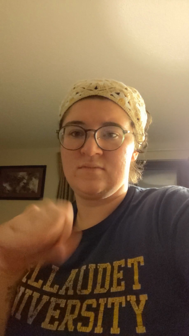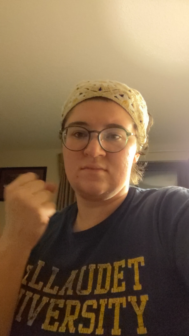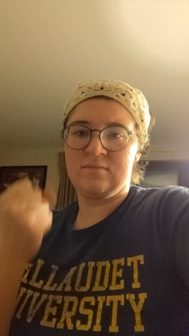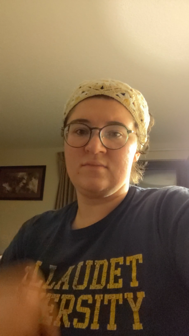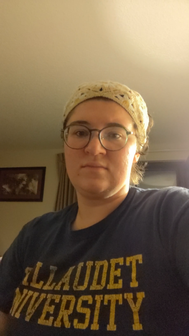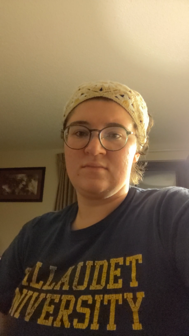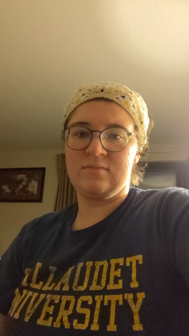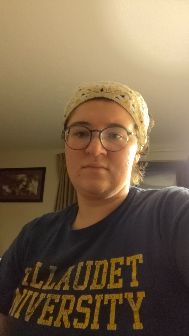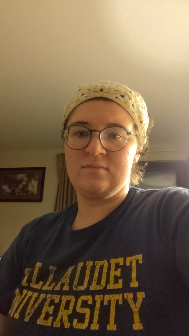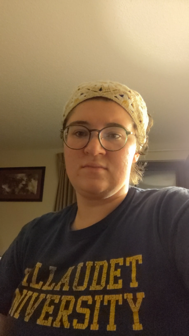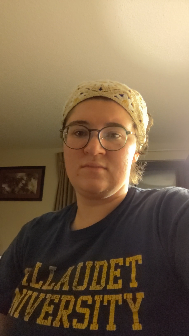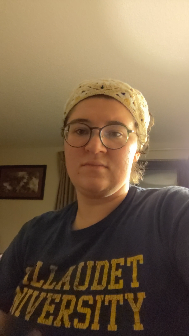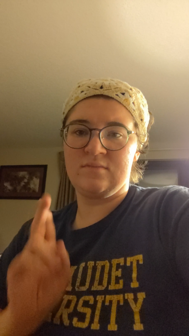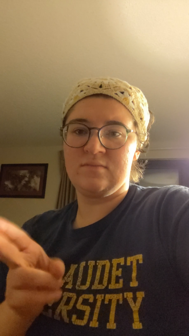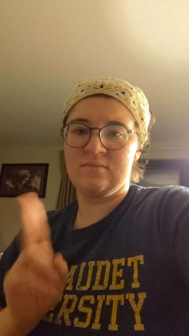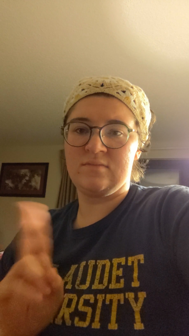hurry